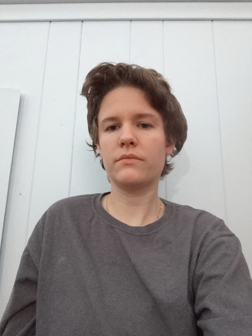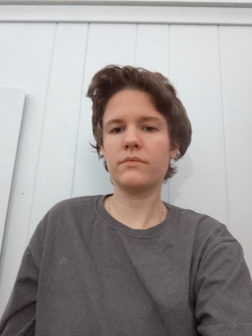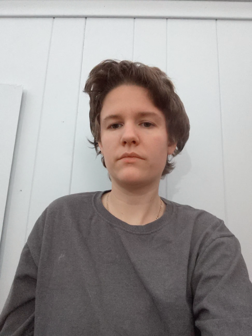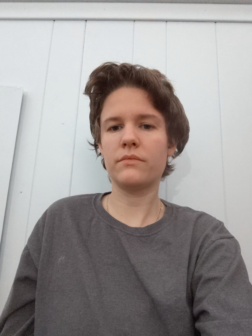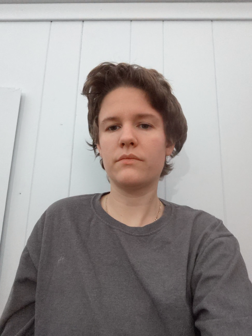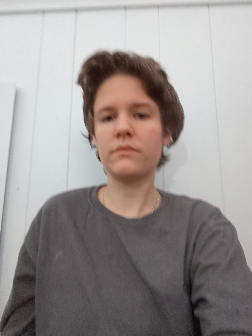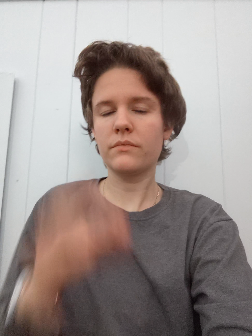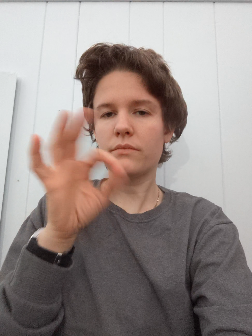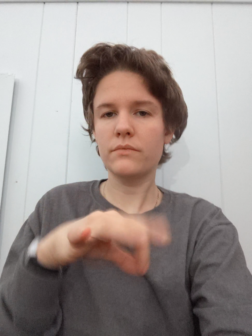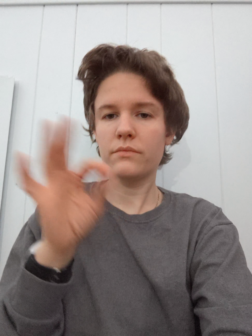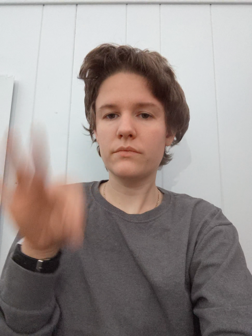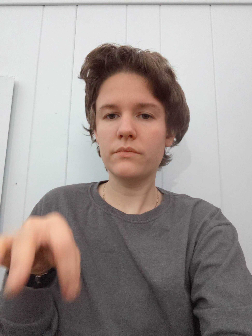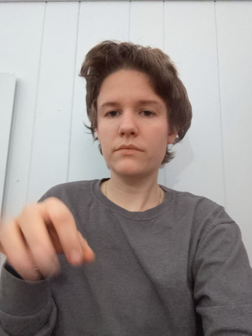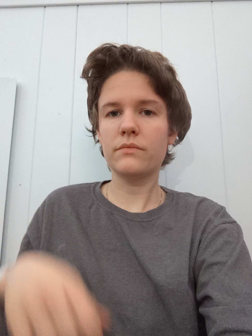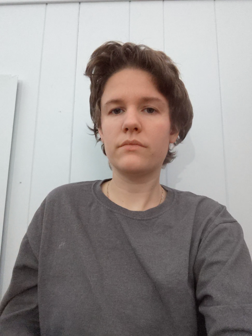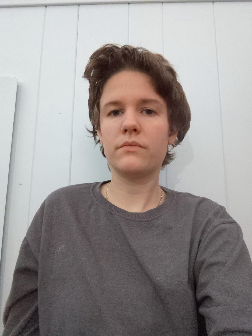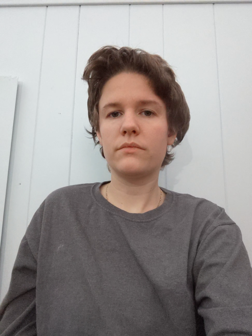french fries